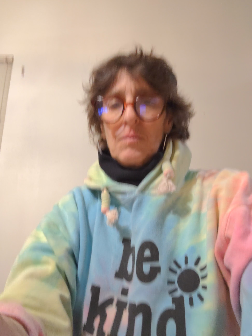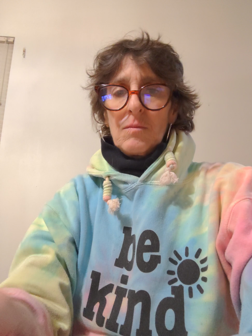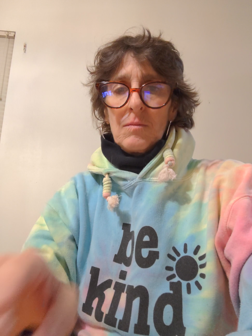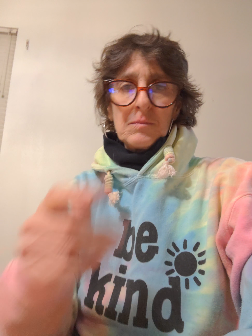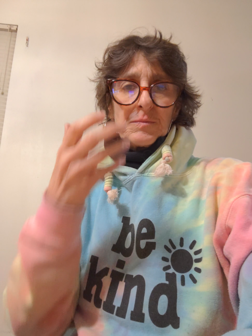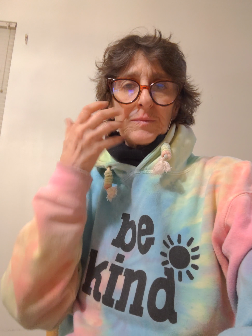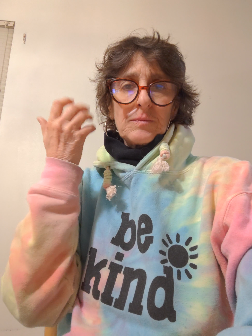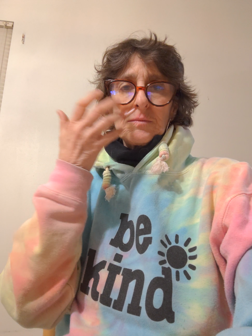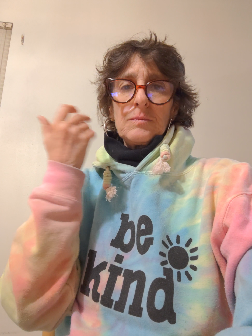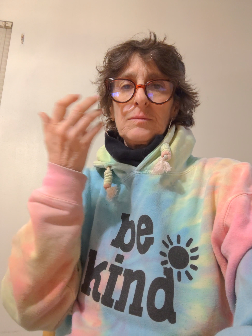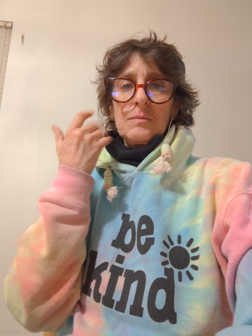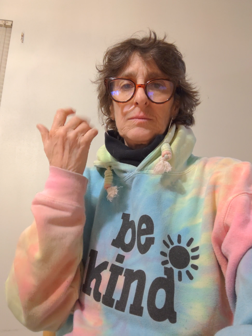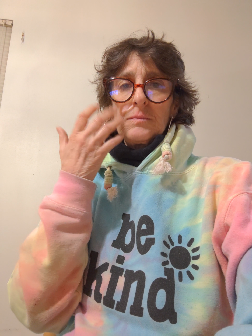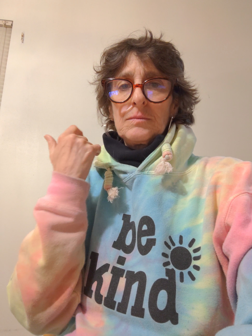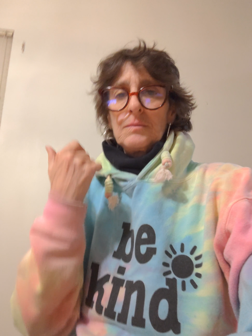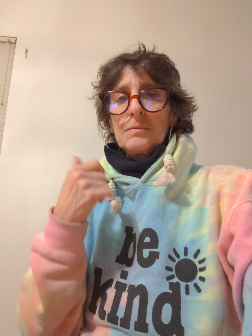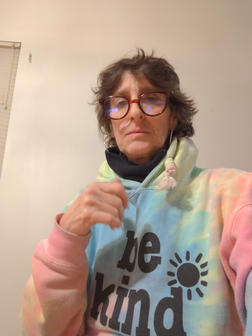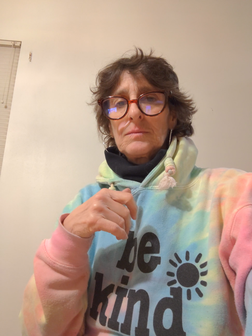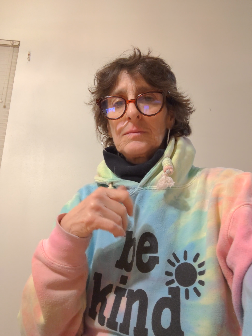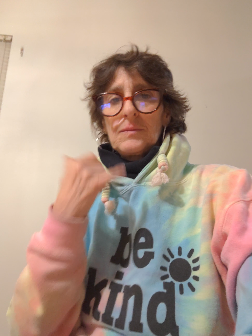tiger